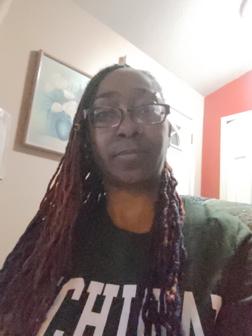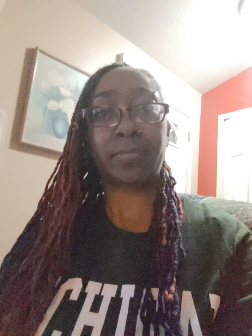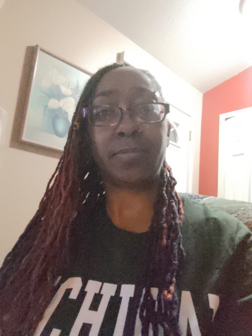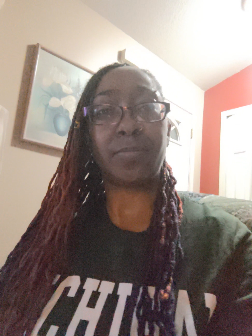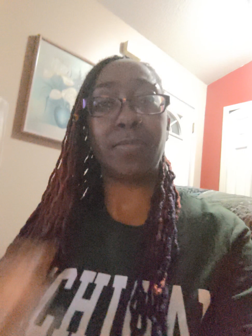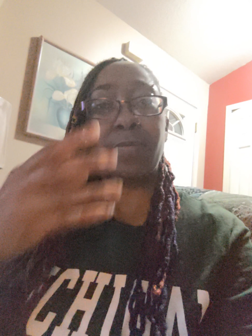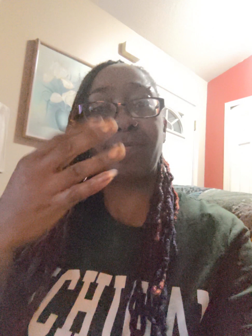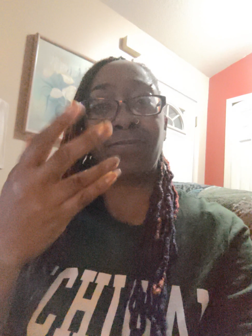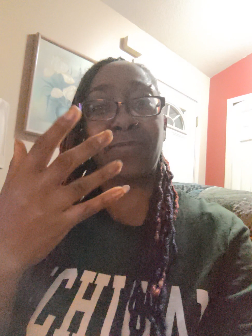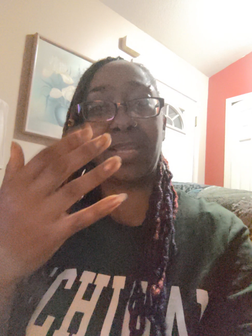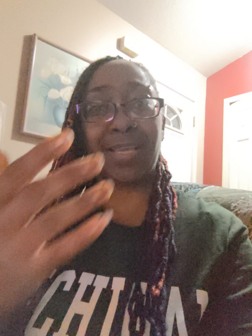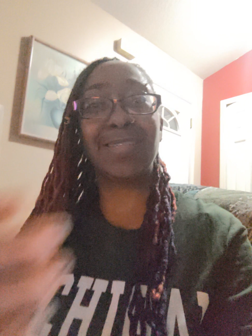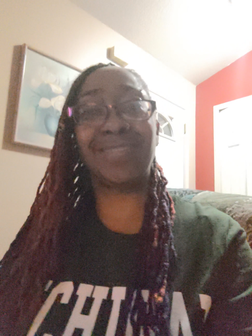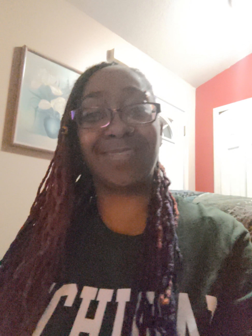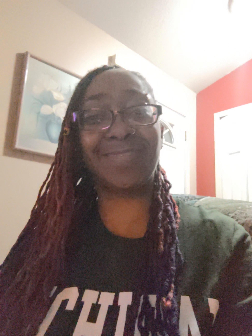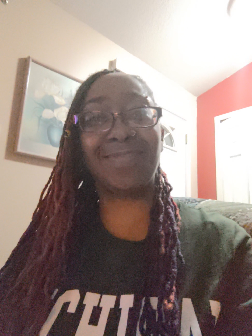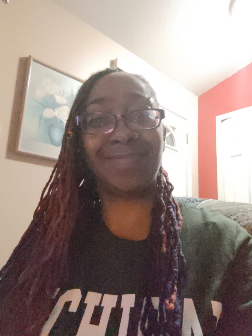finger